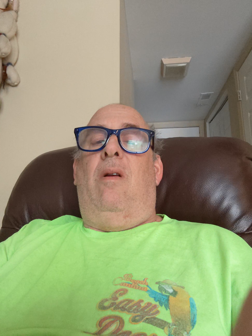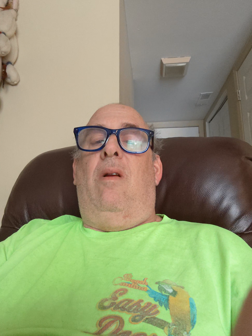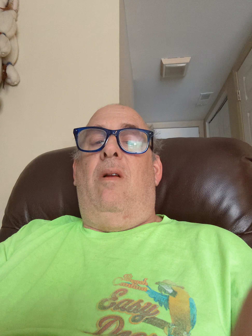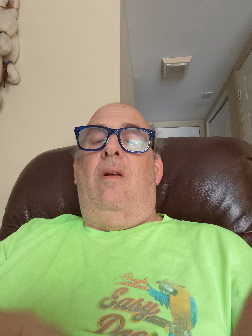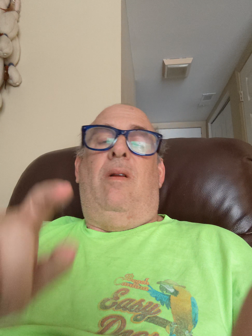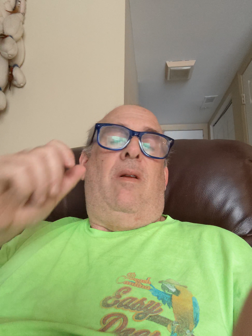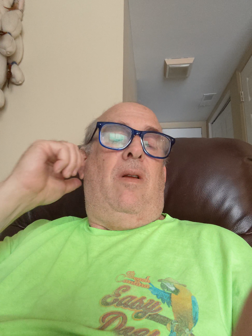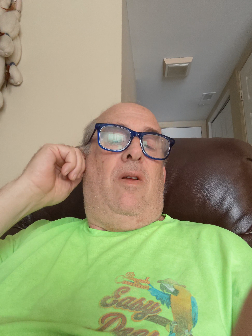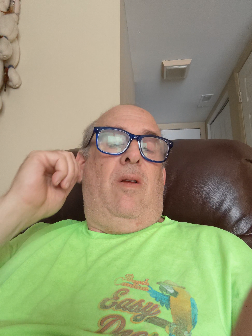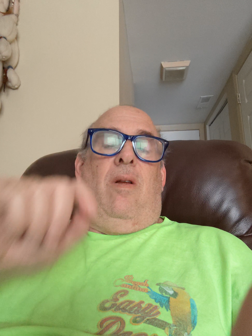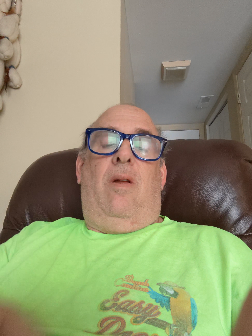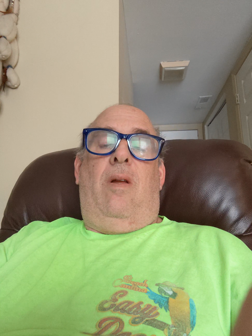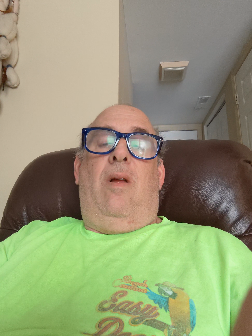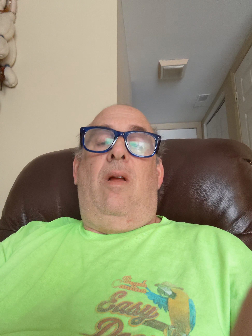ear